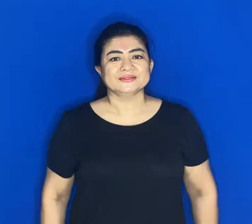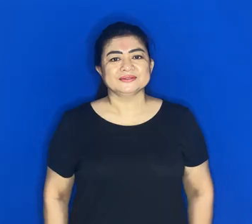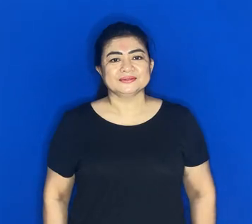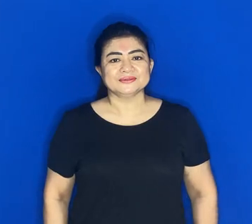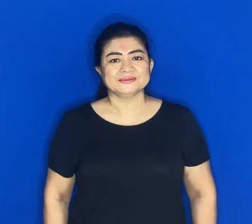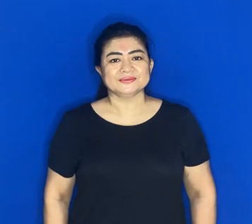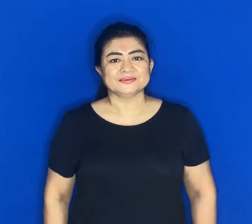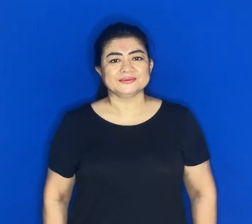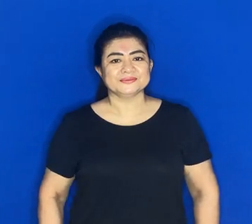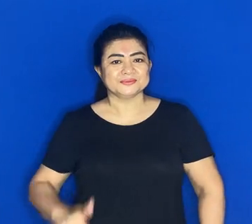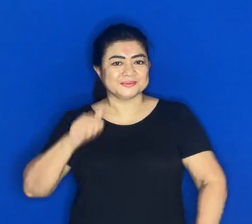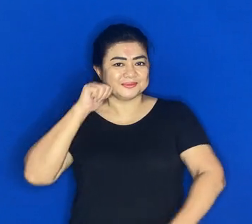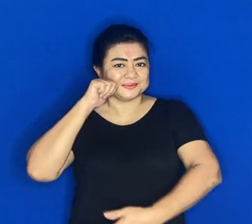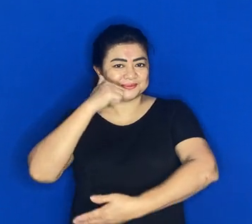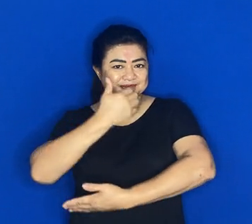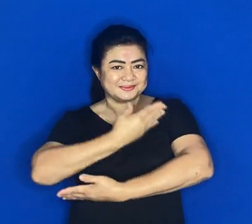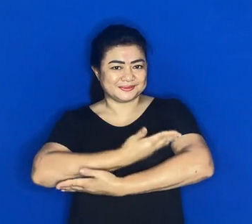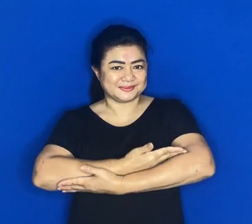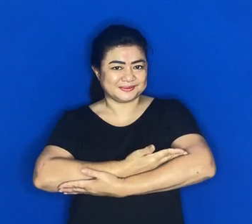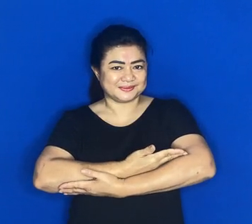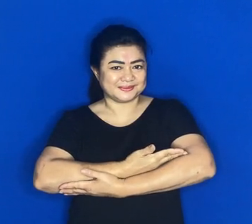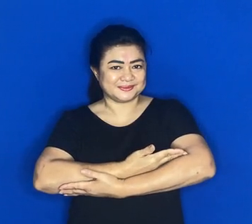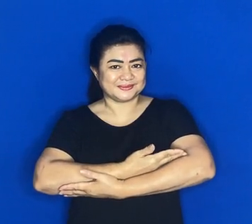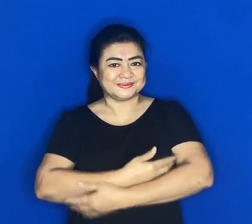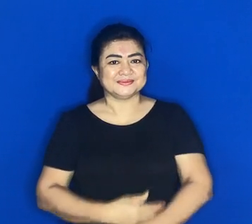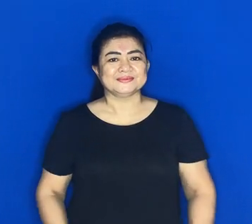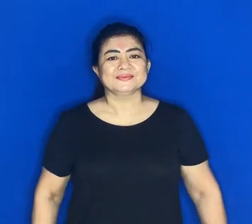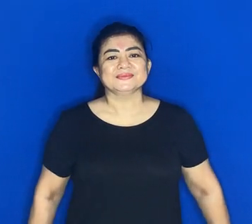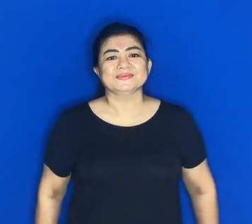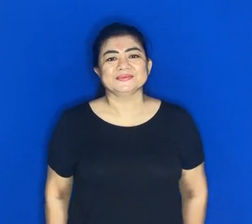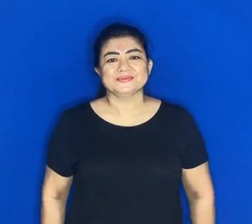daughter